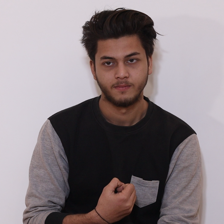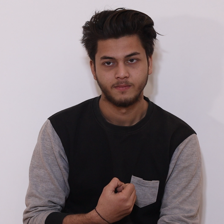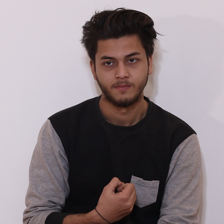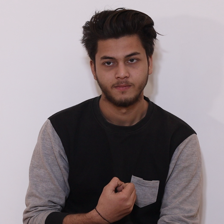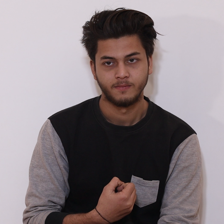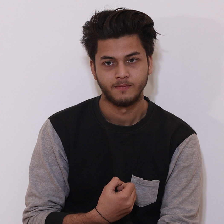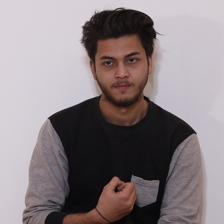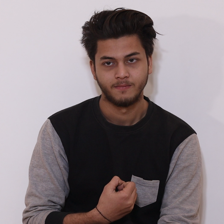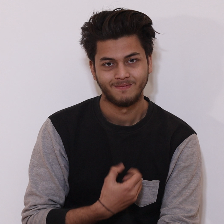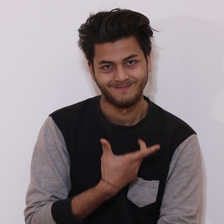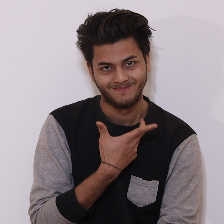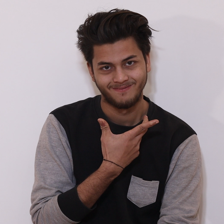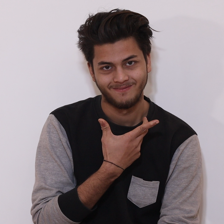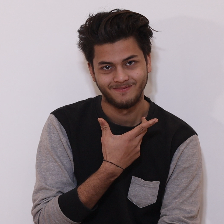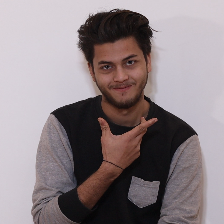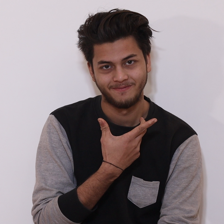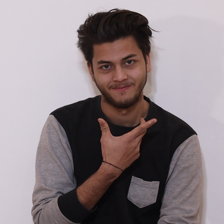glad